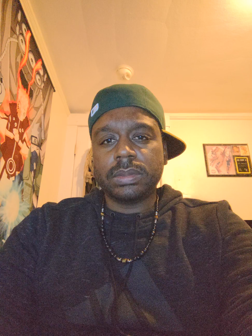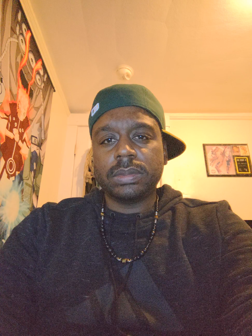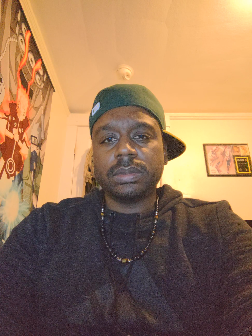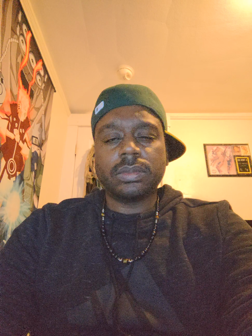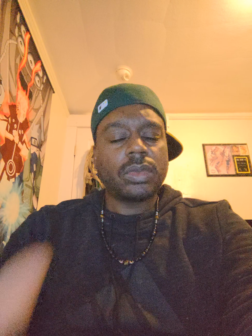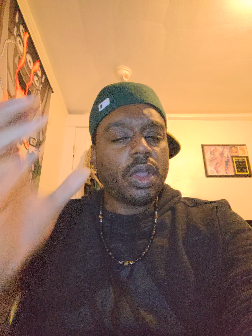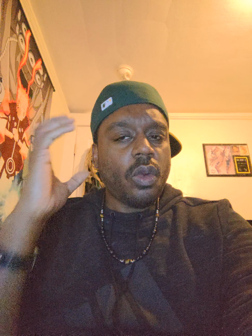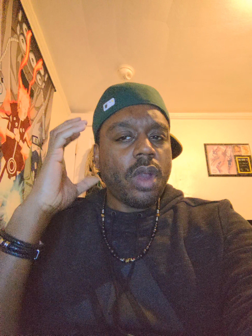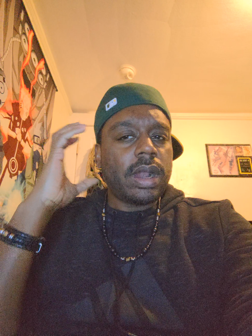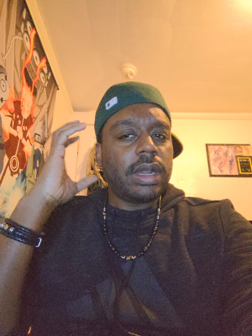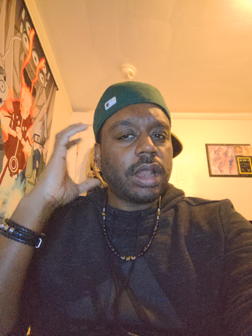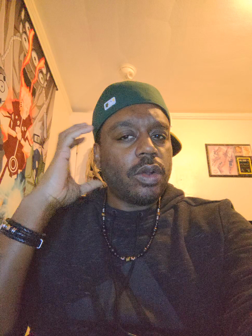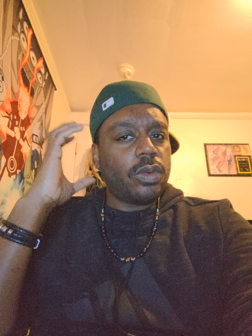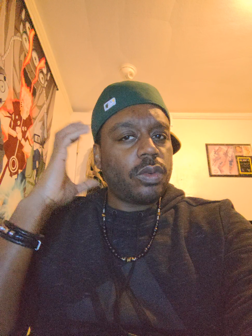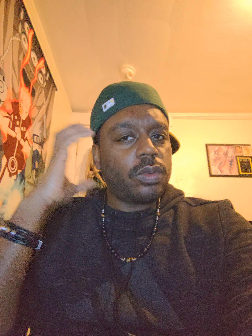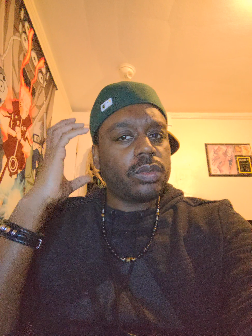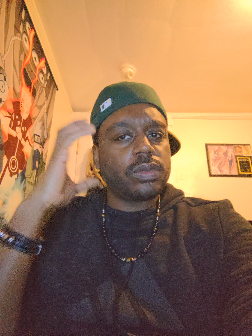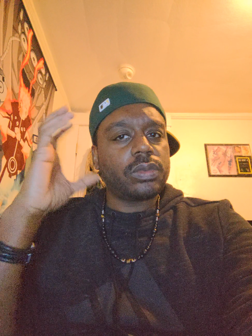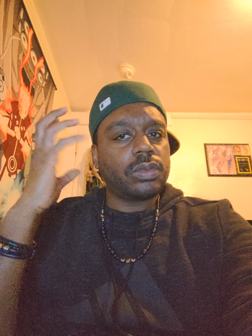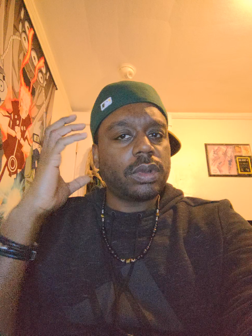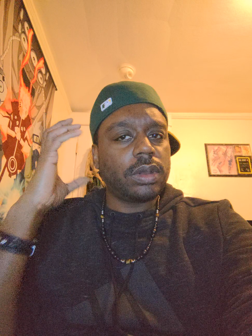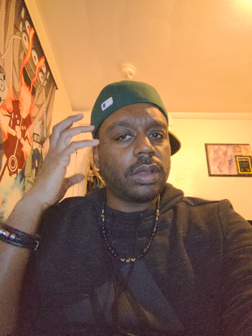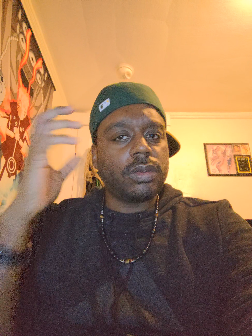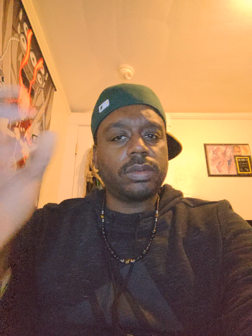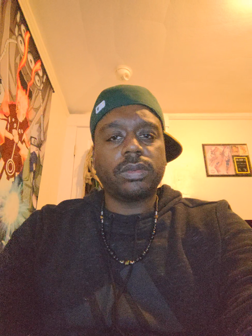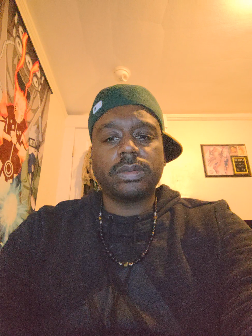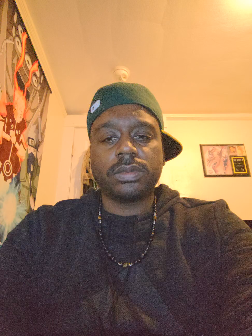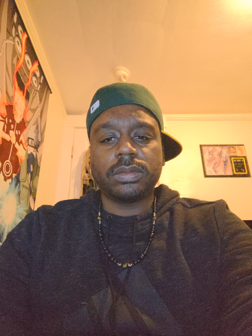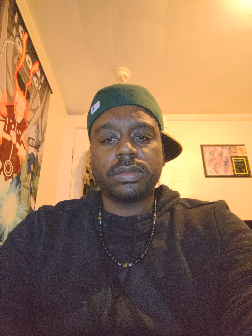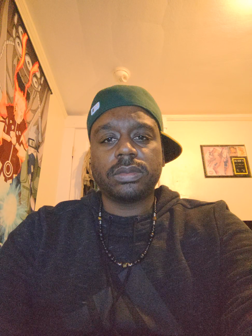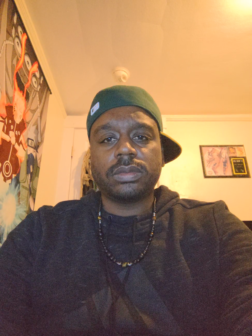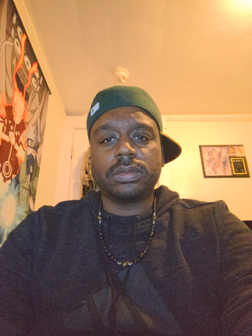radio